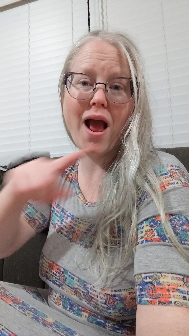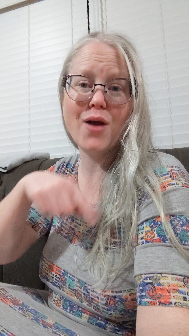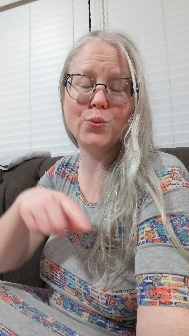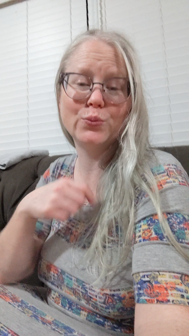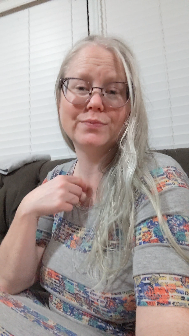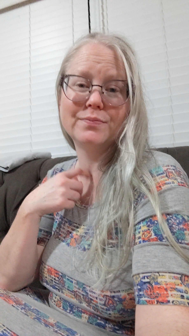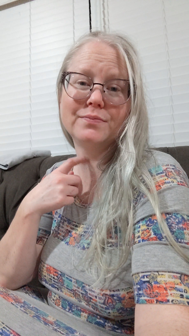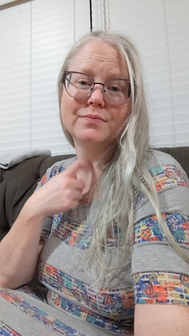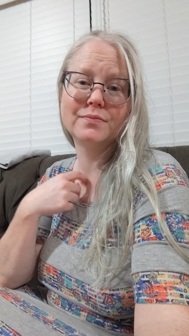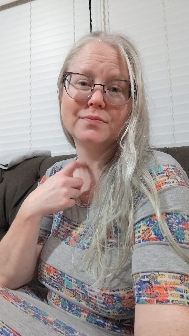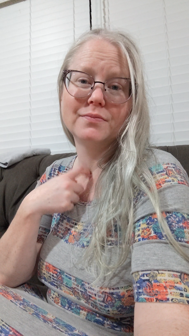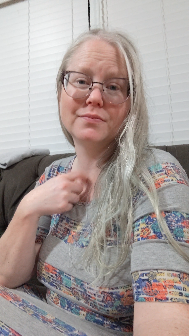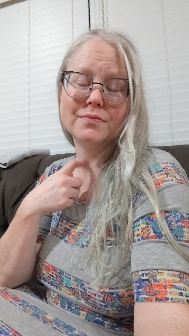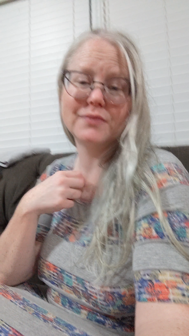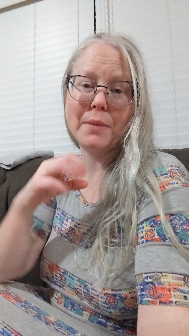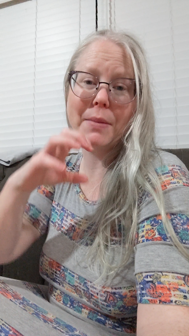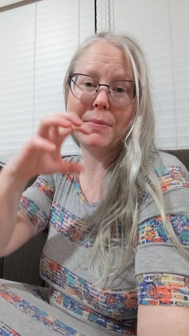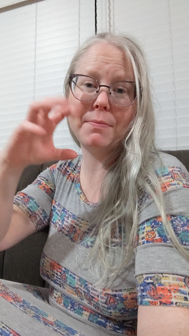bubbles